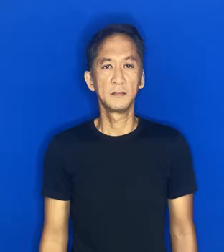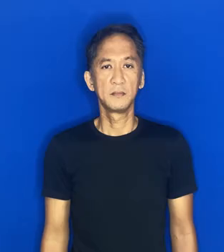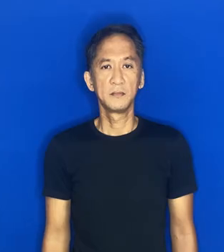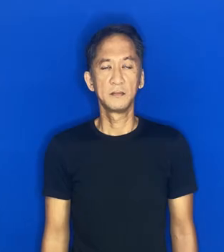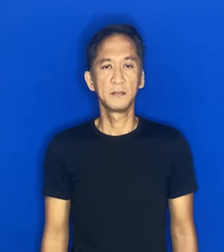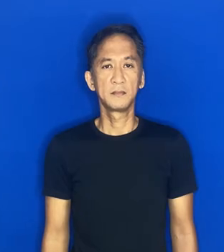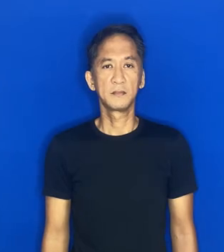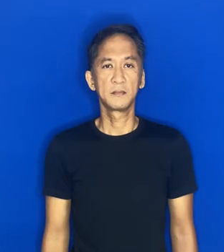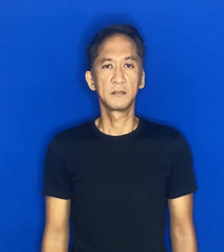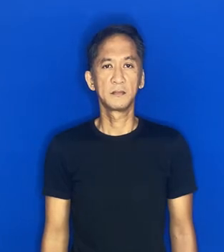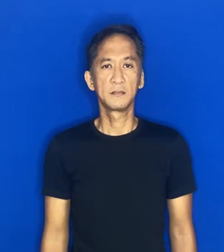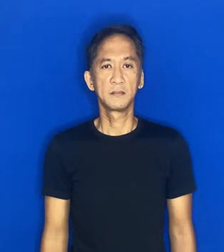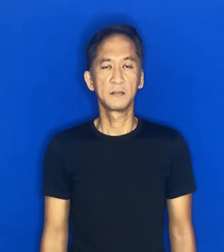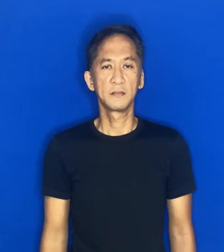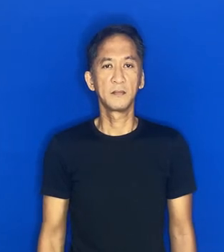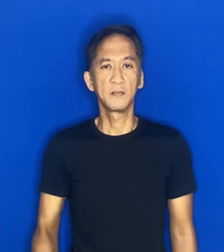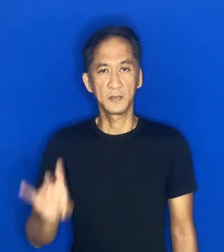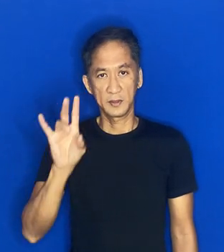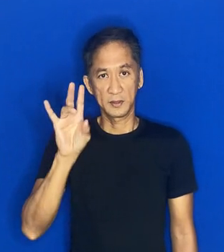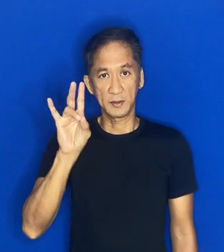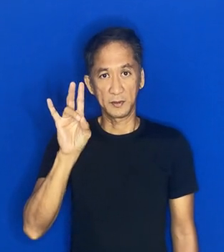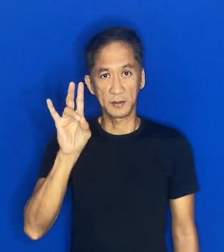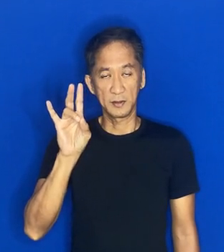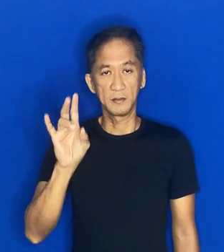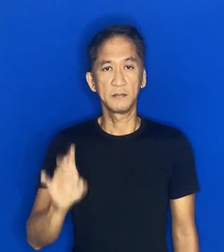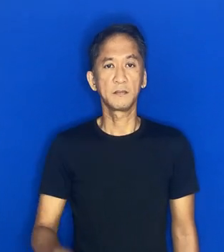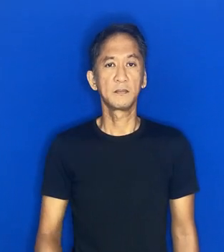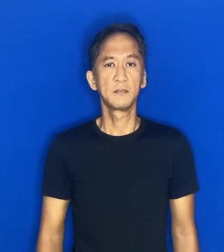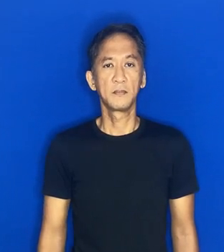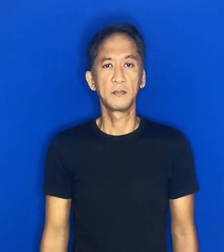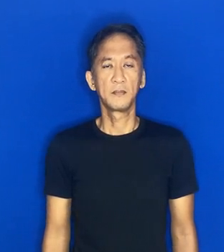seven